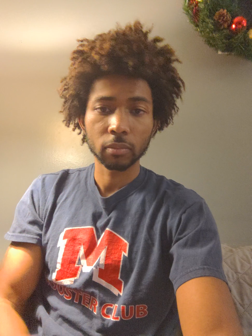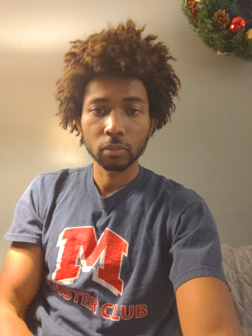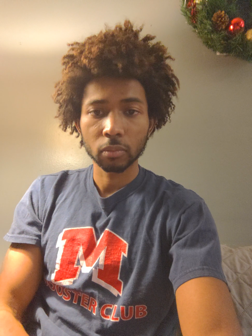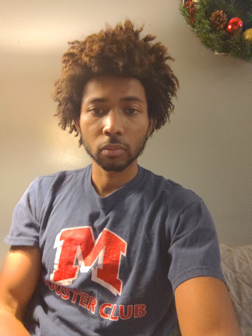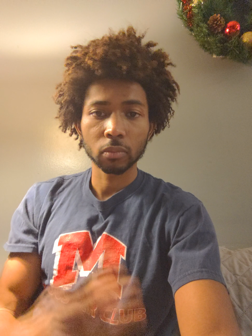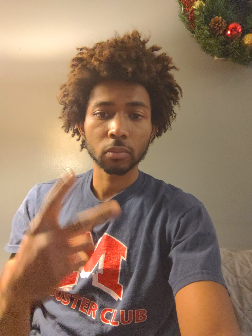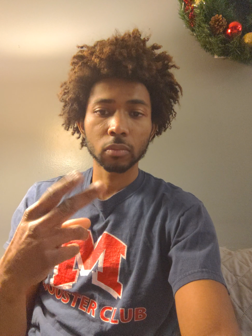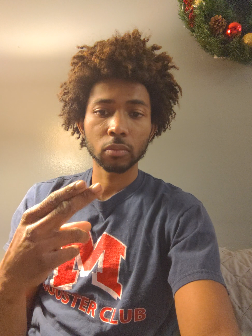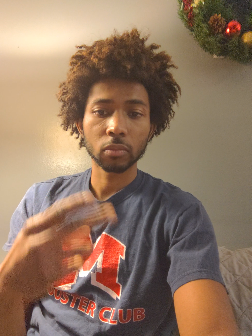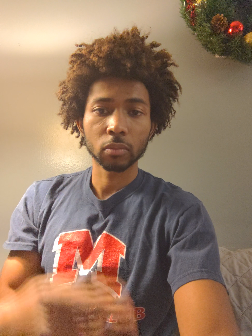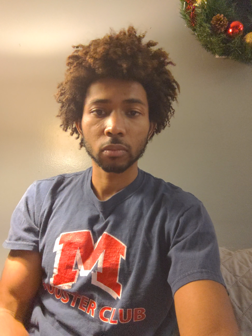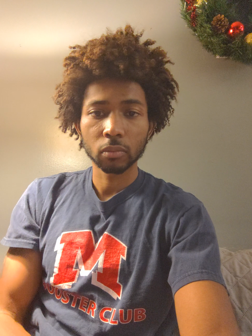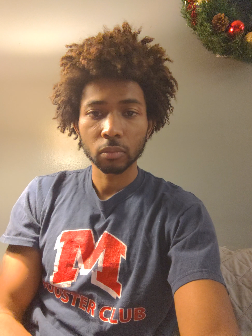scissors